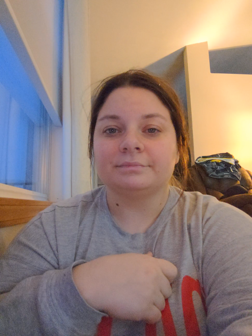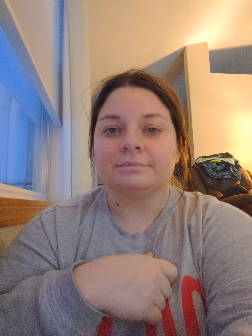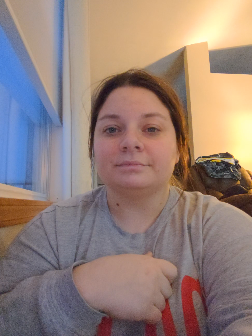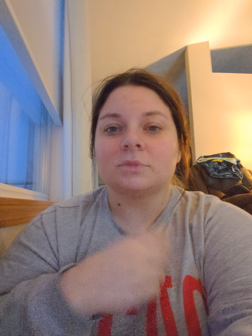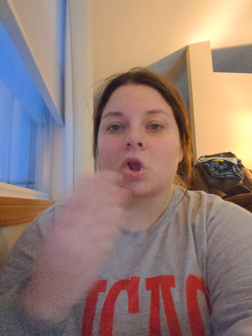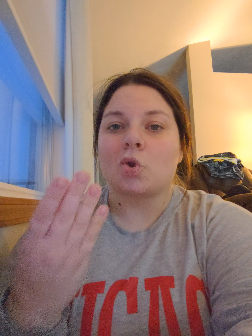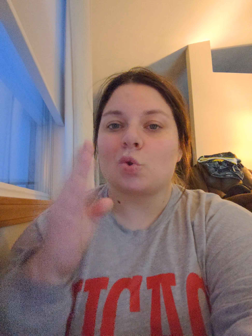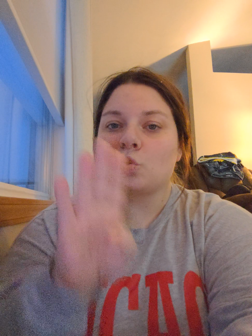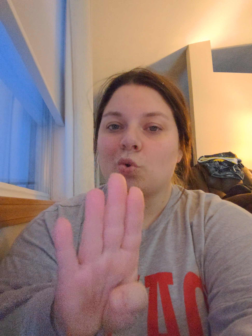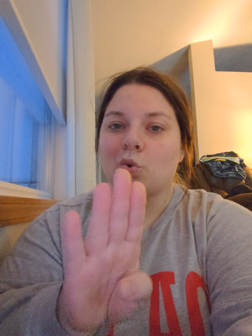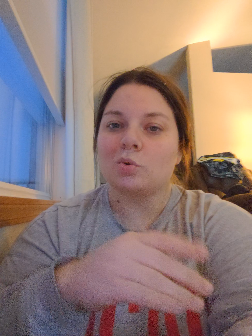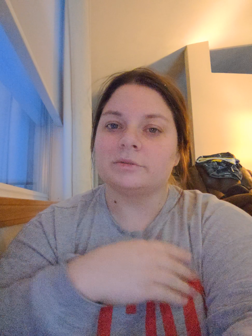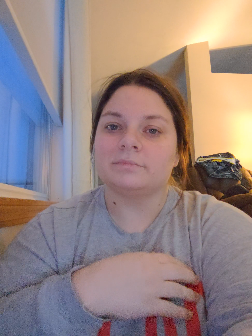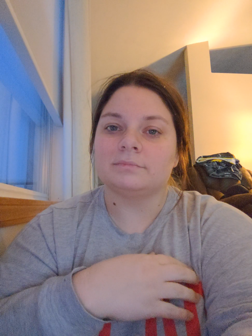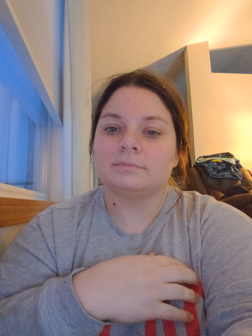close